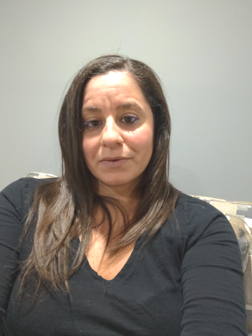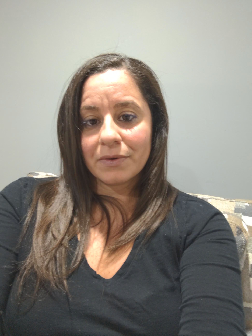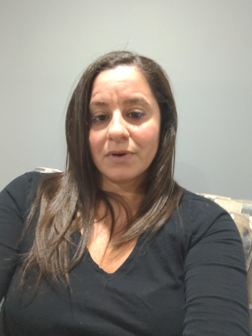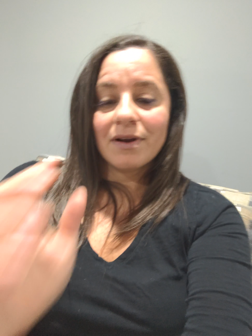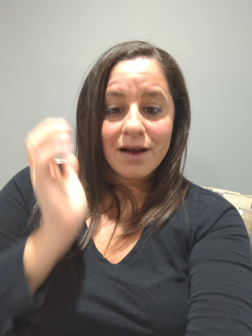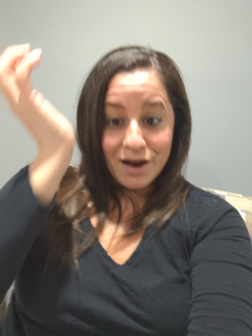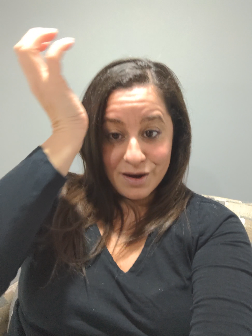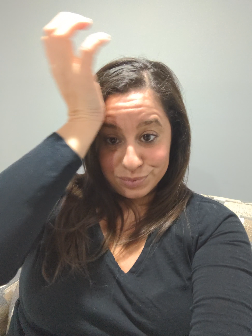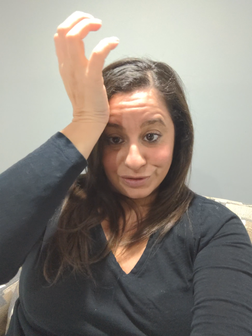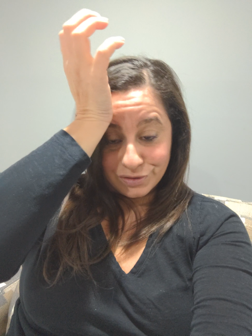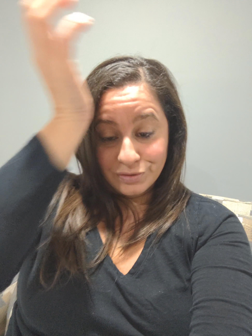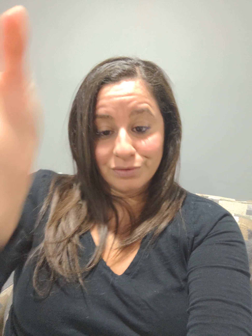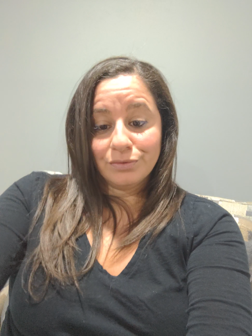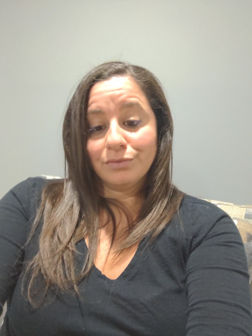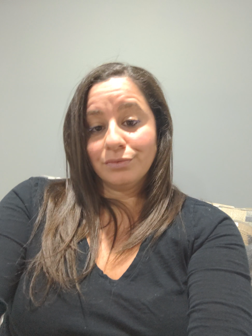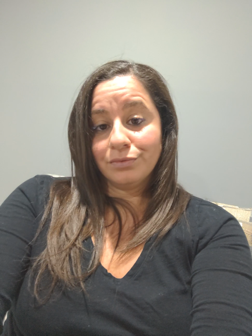garbage